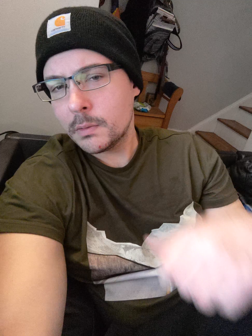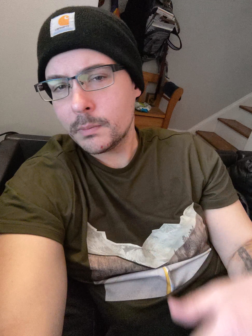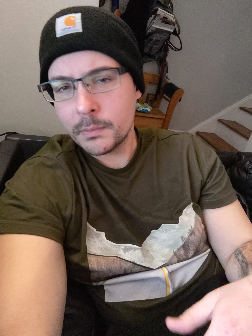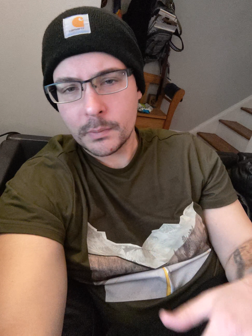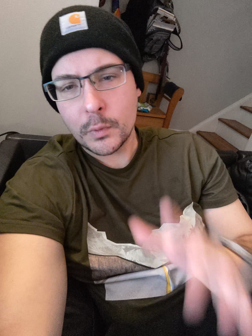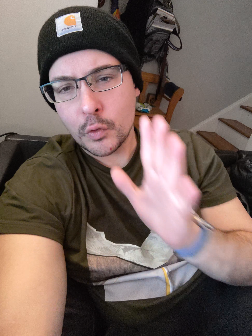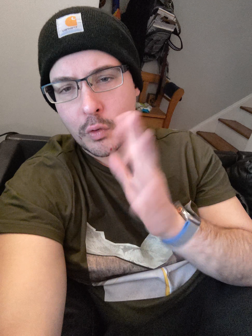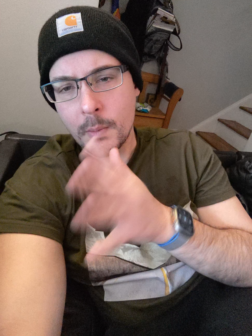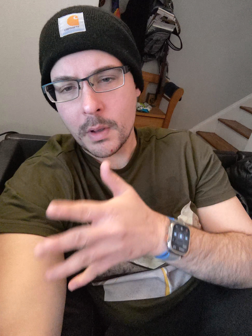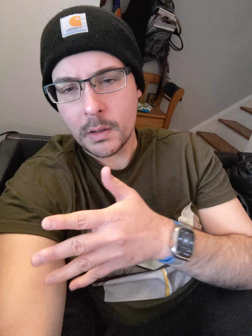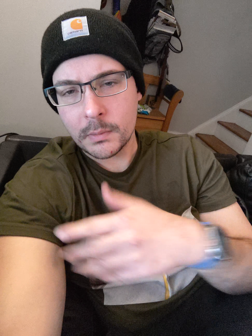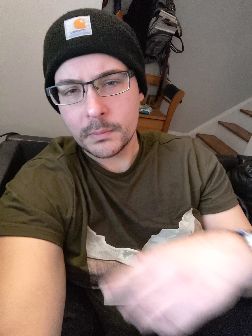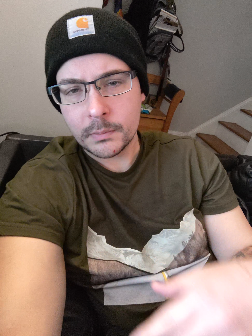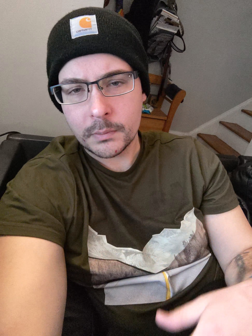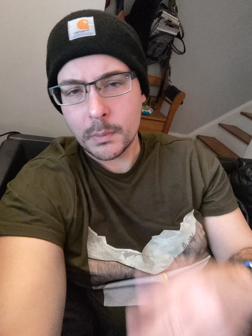grandma